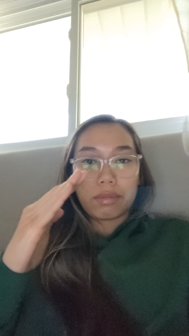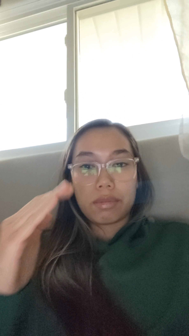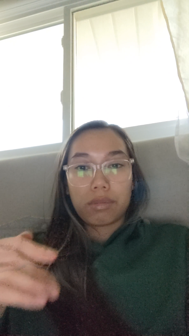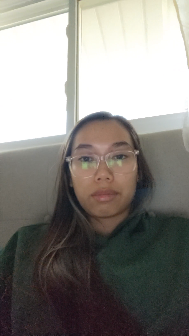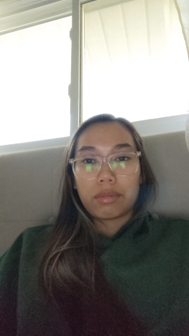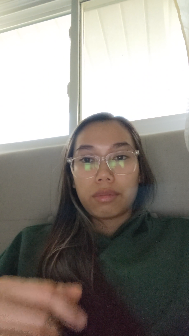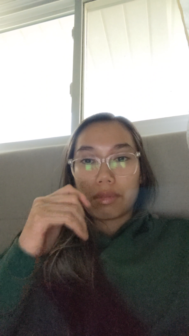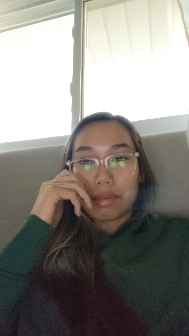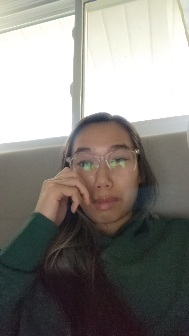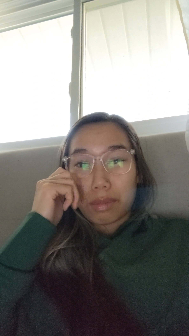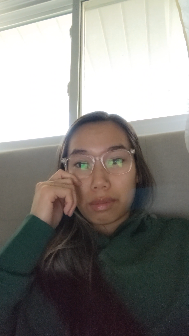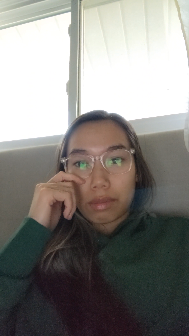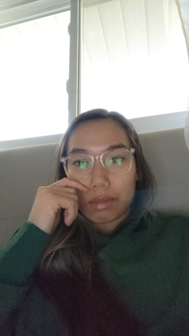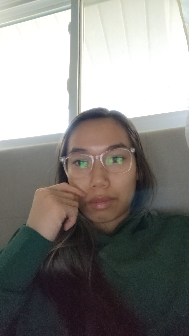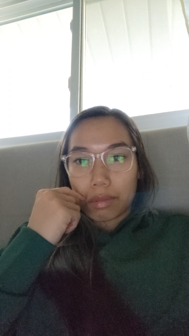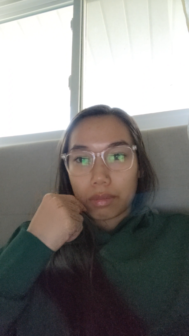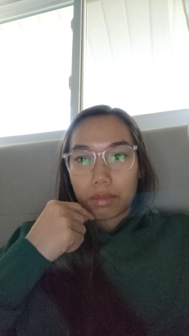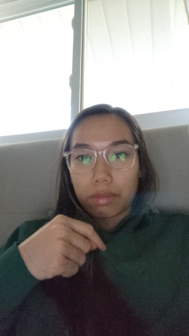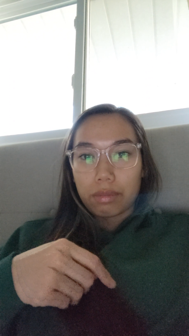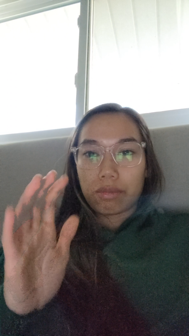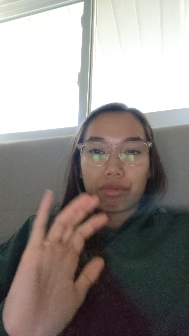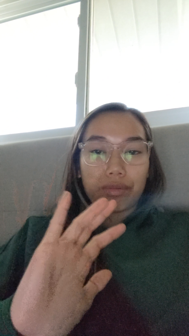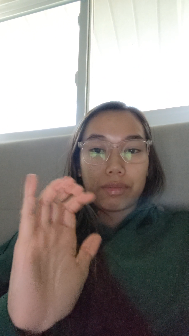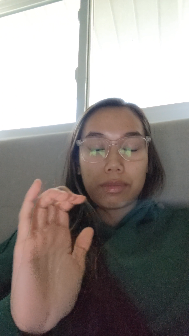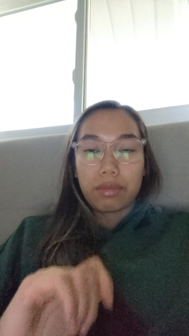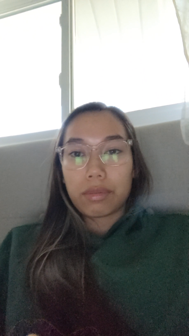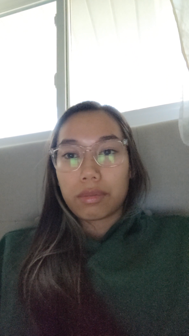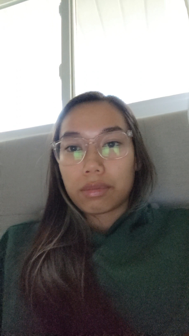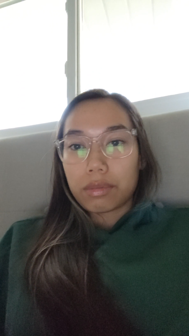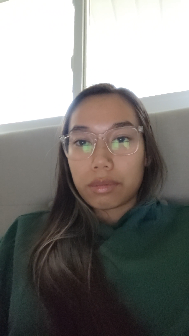cheese